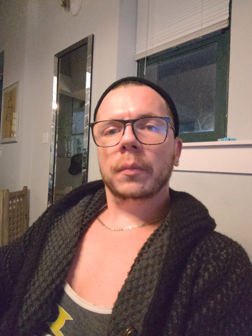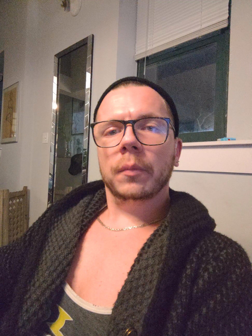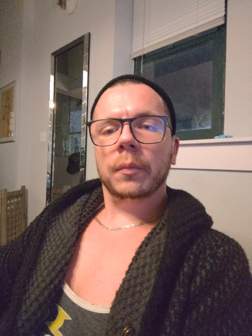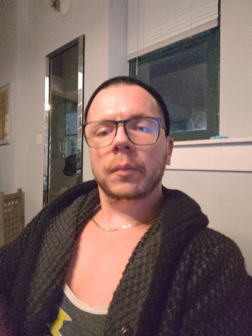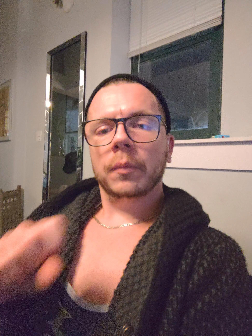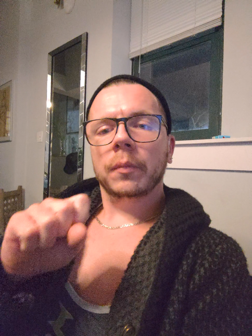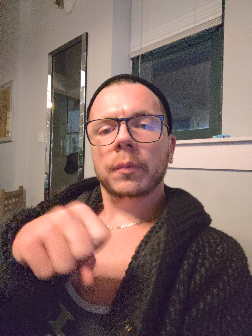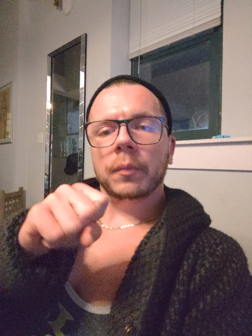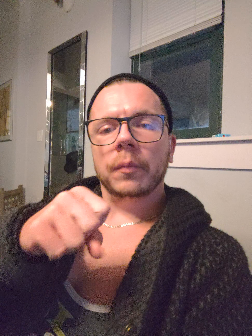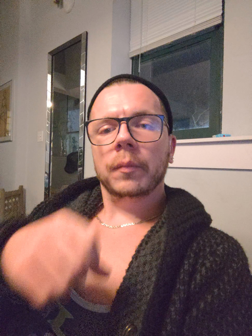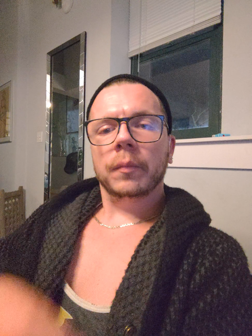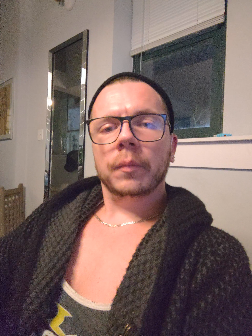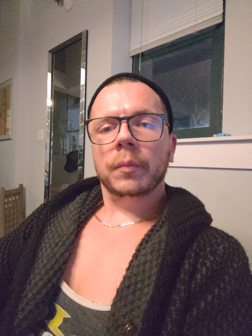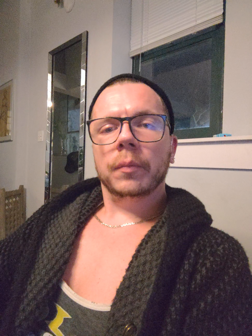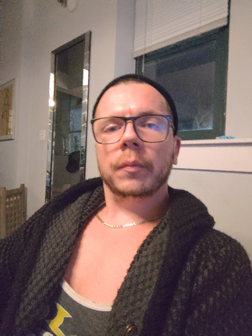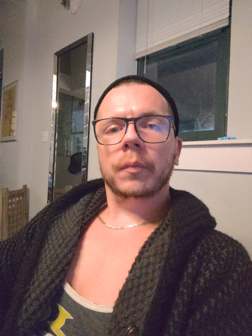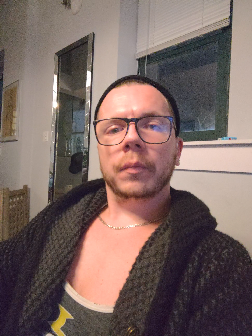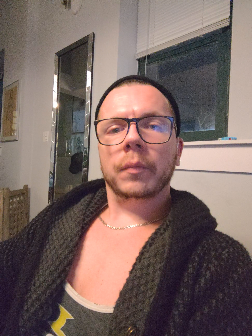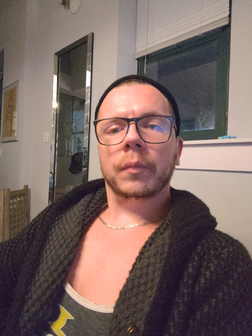yes